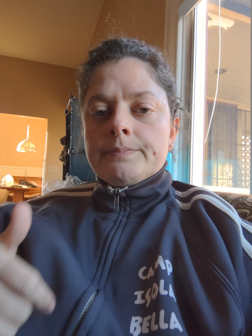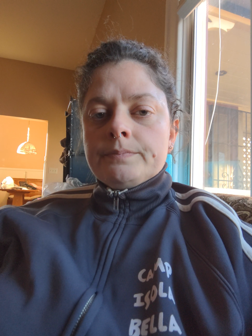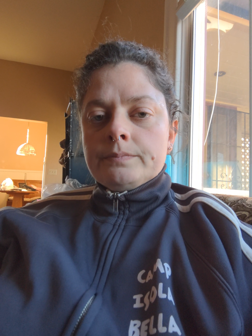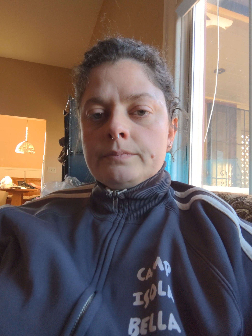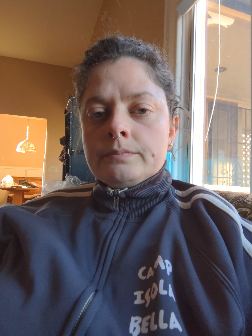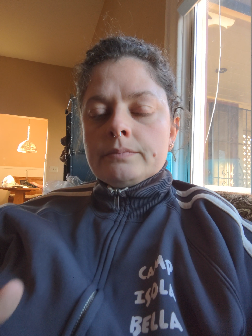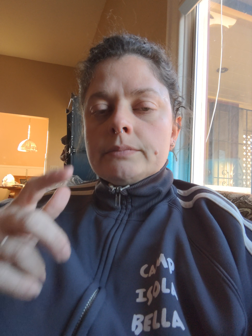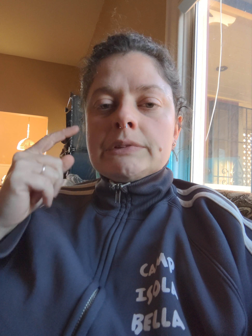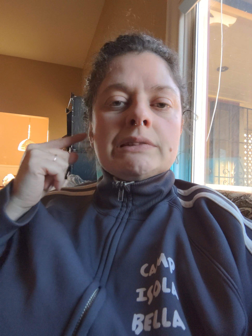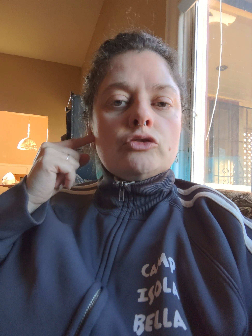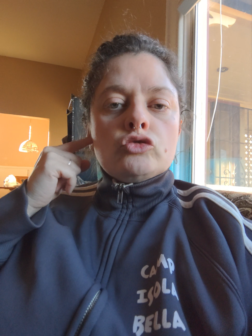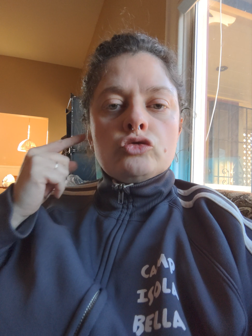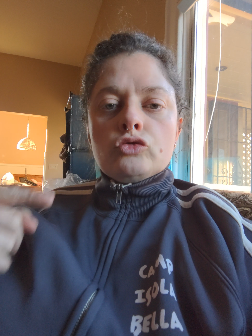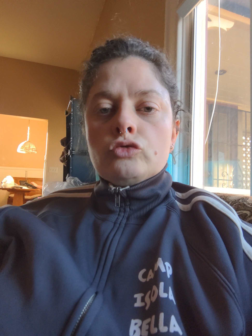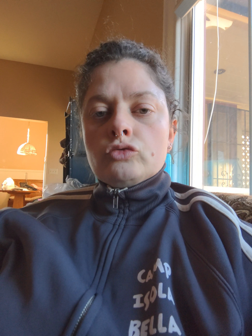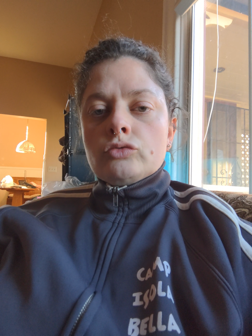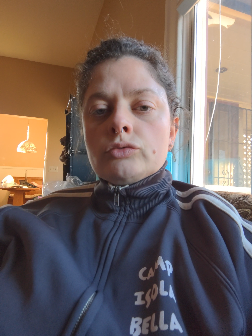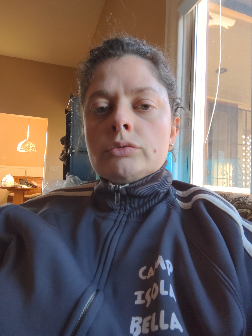hear